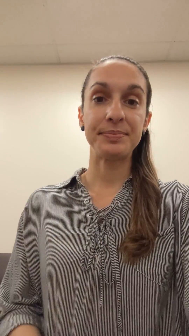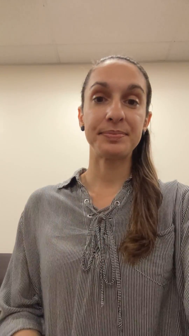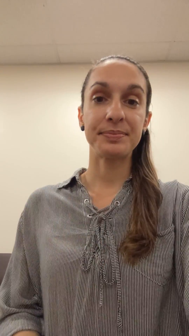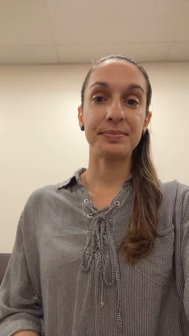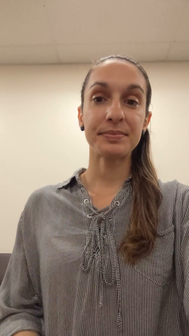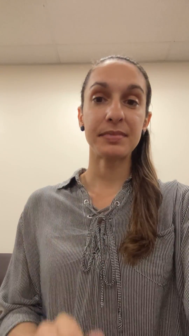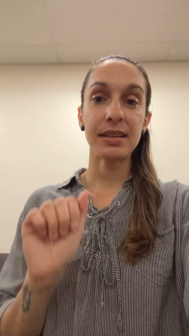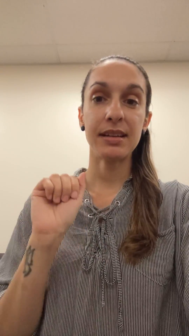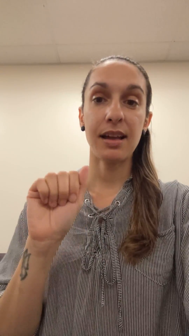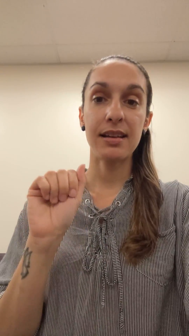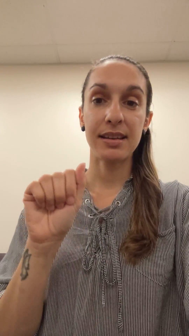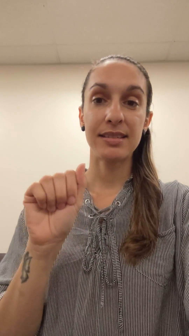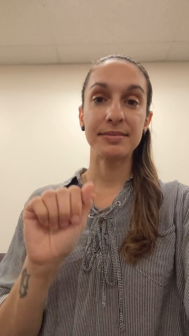knock